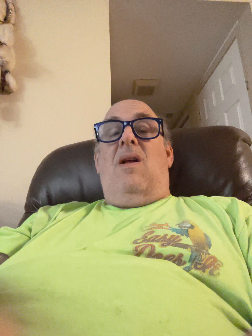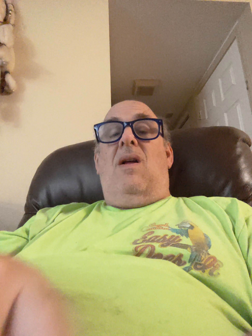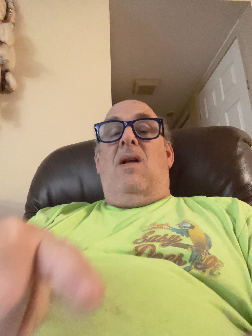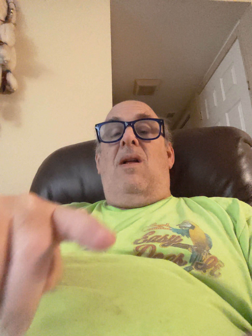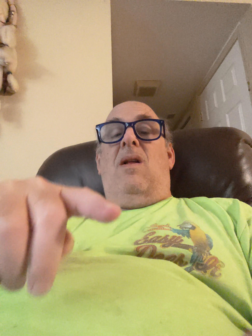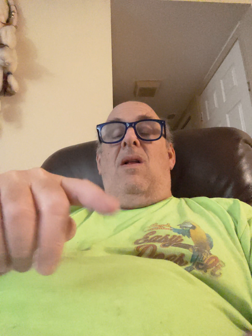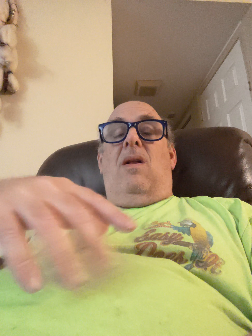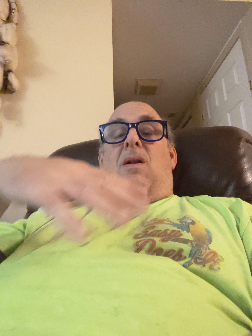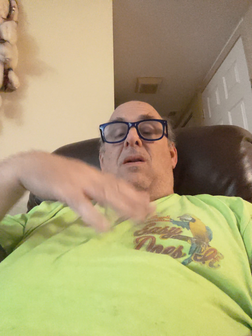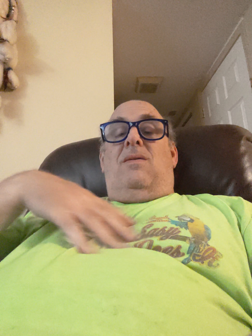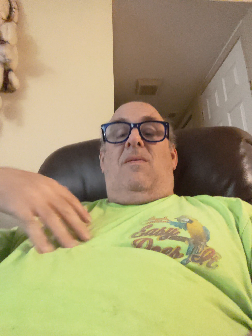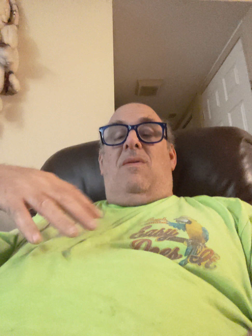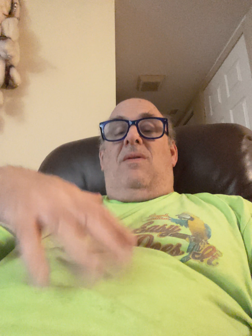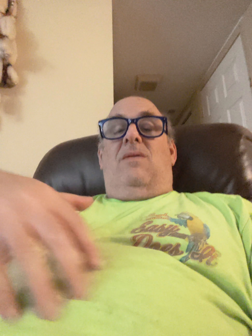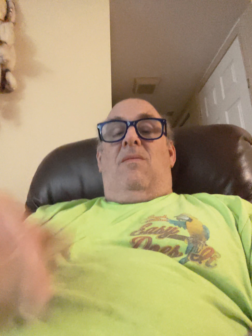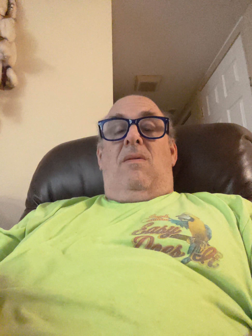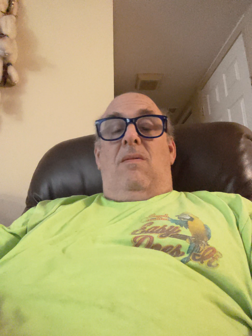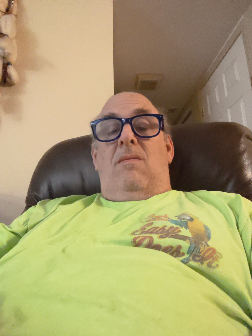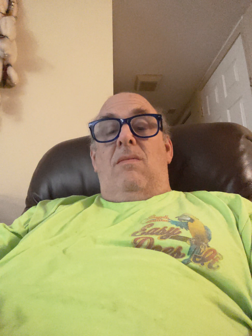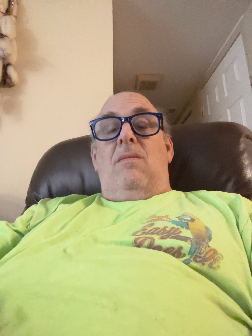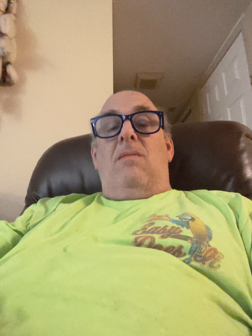zebra